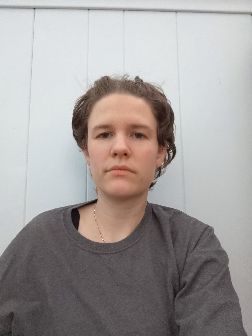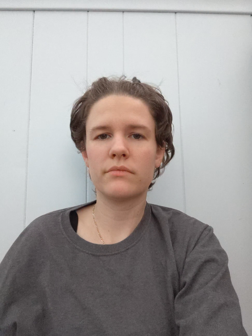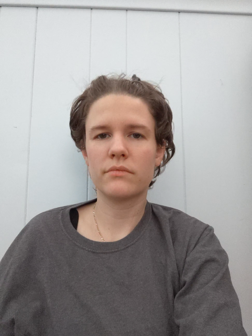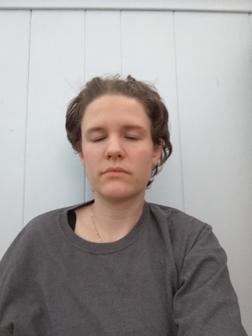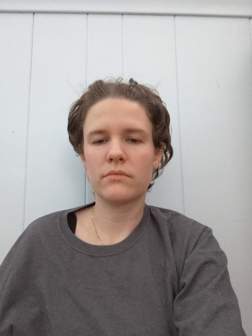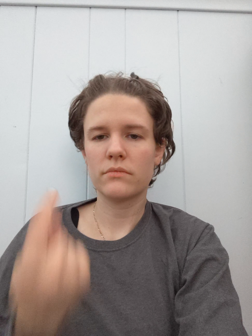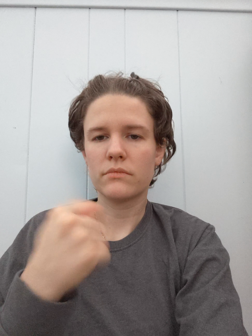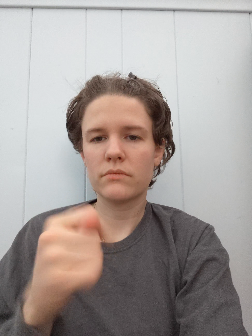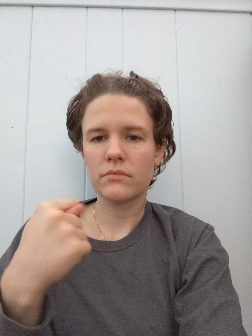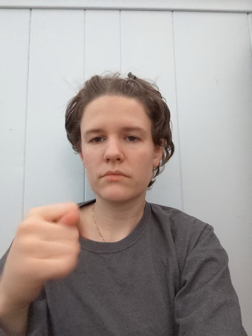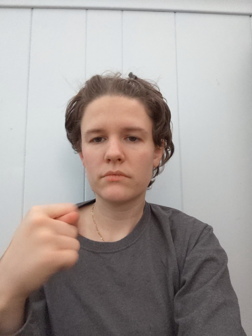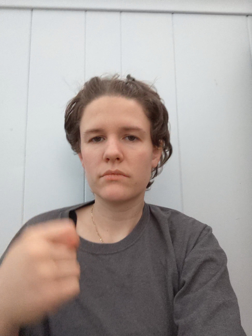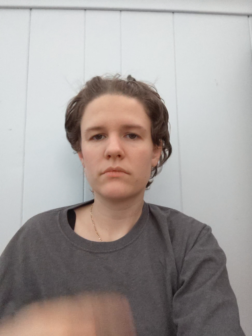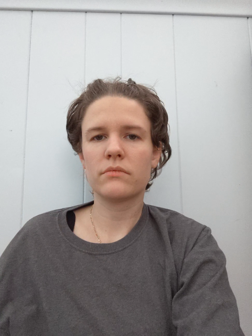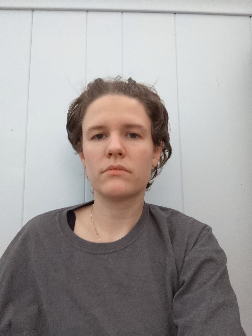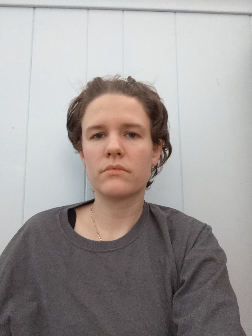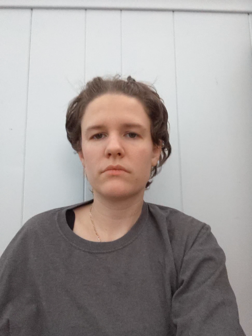toy